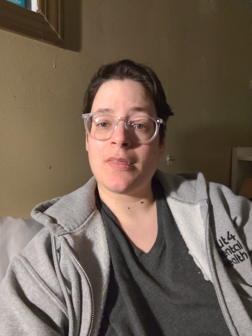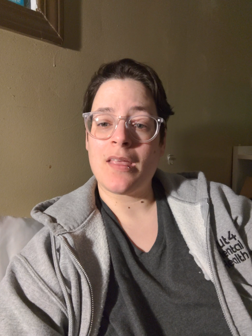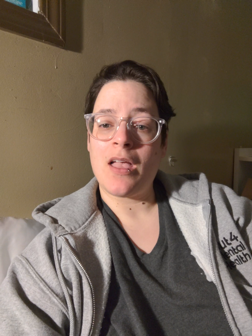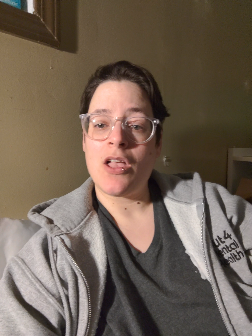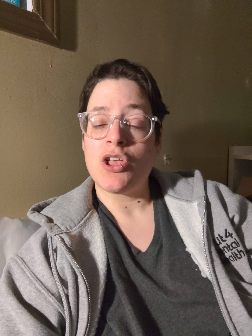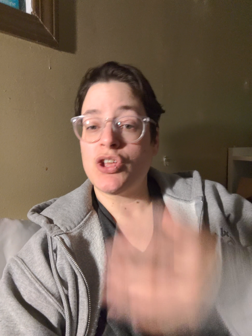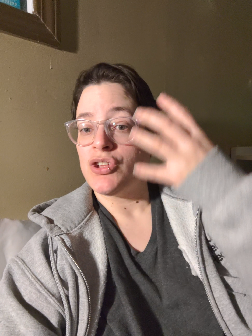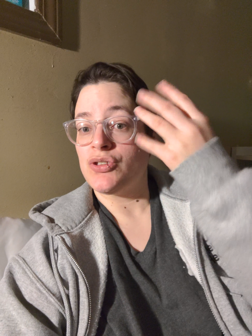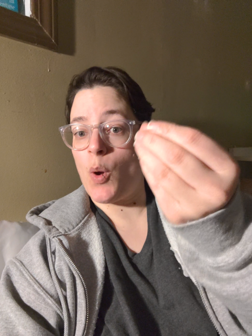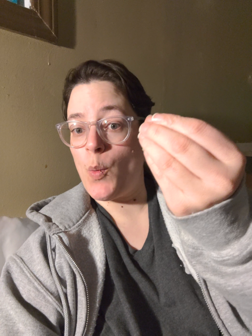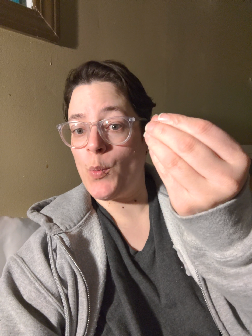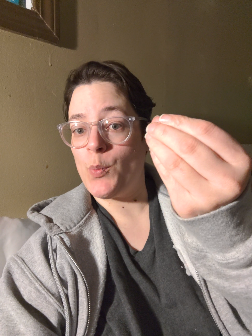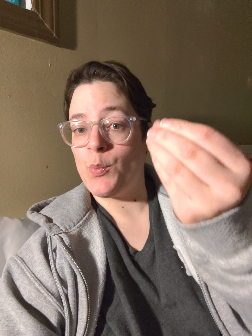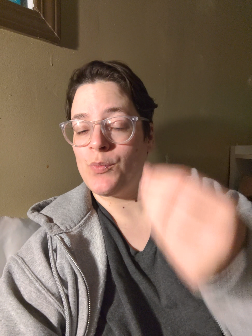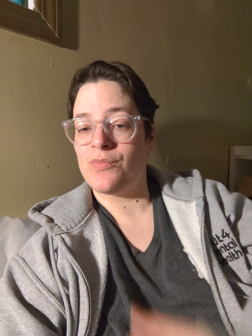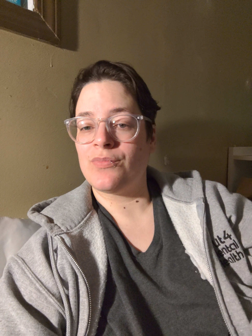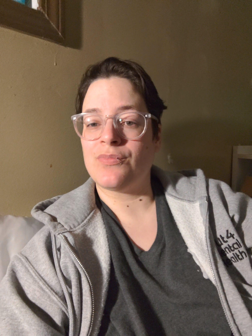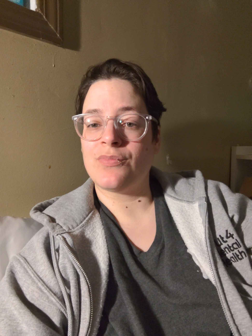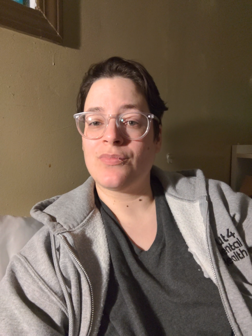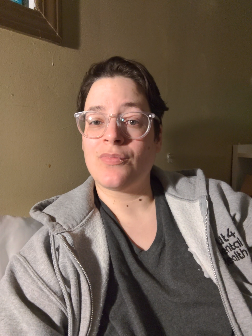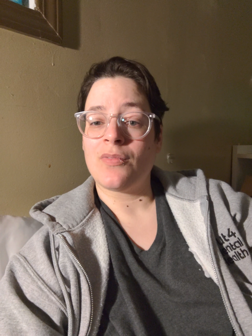go